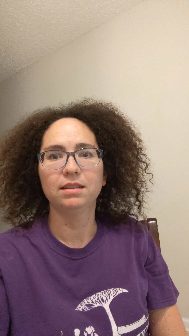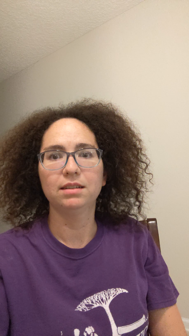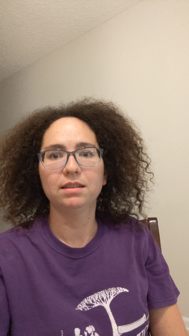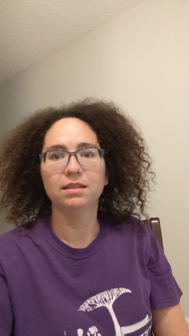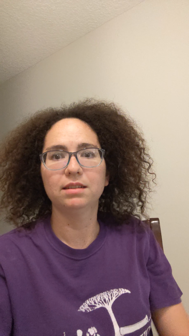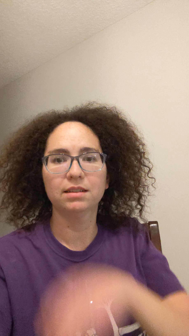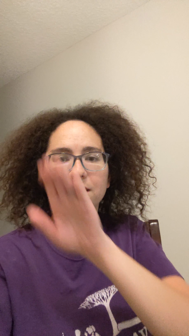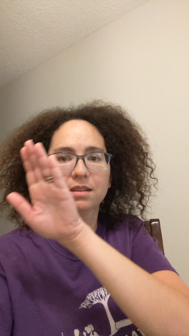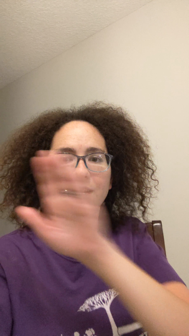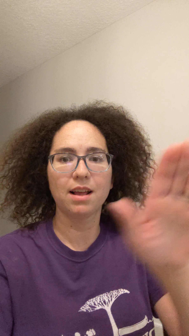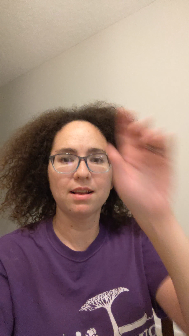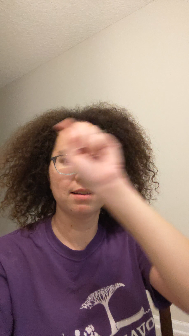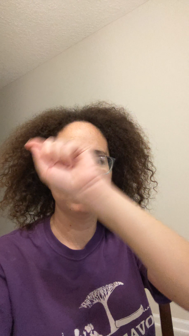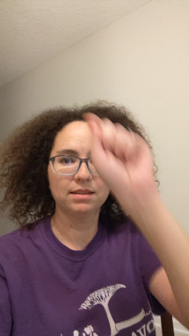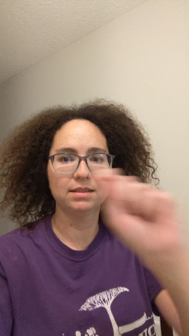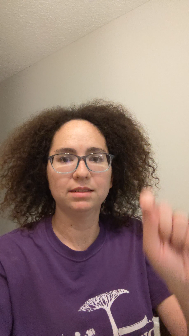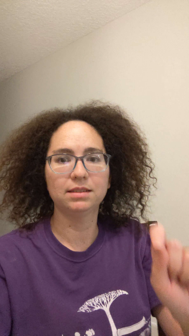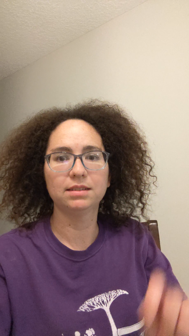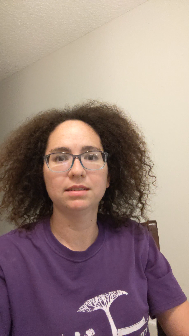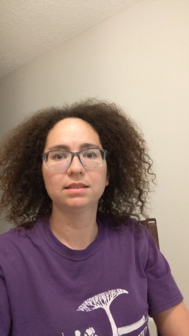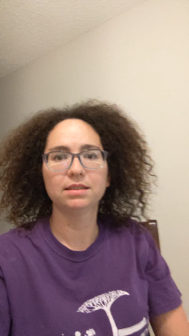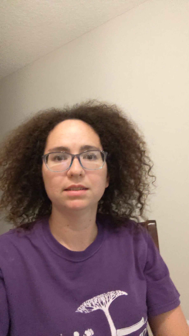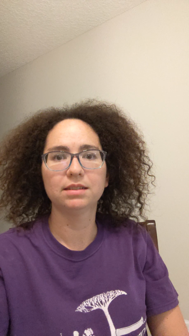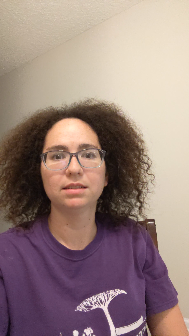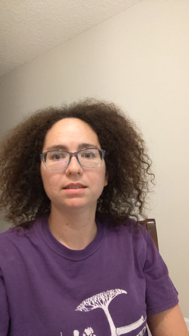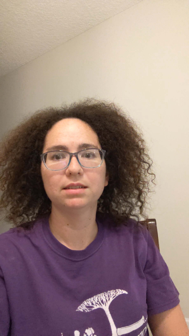chalk